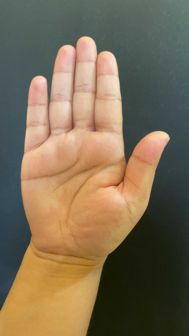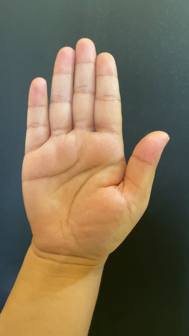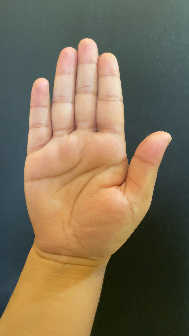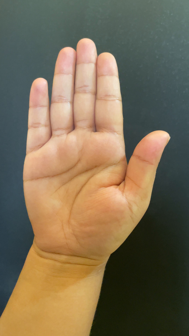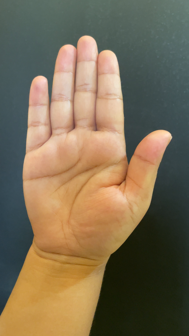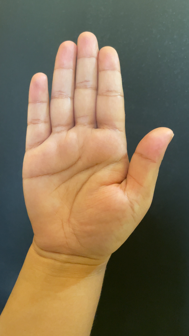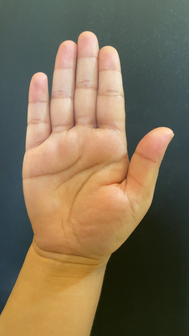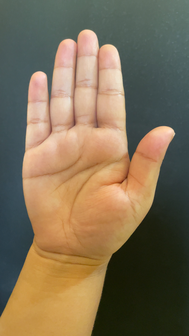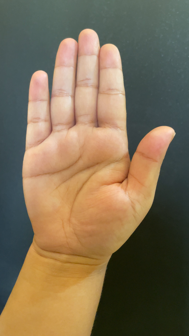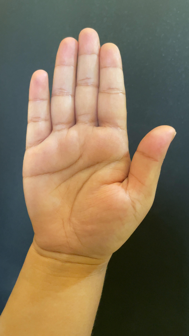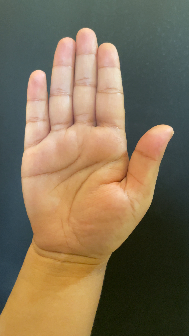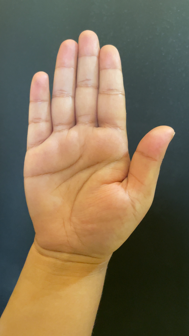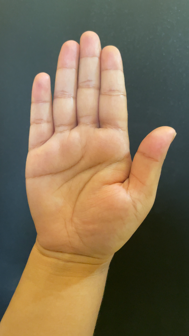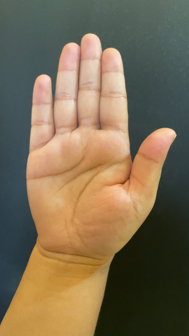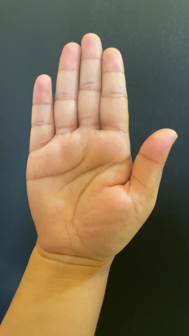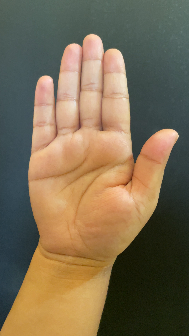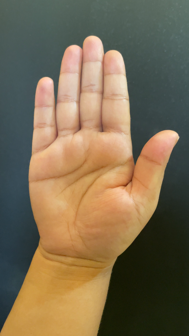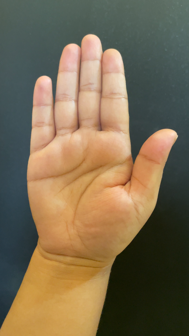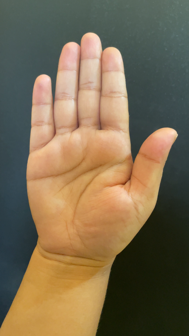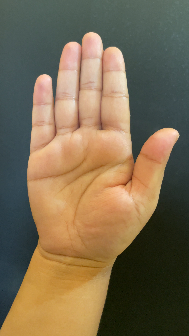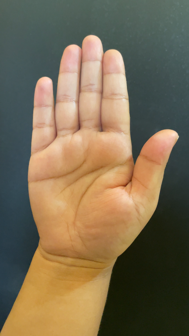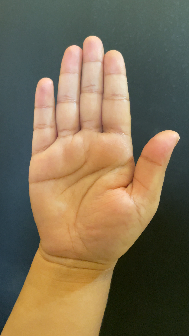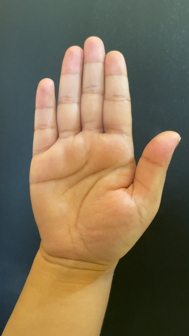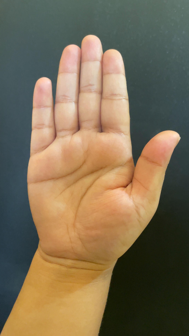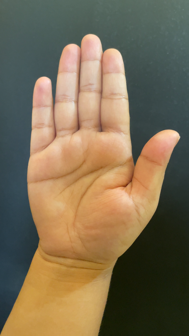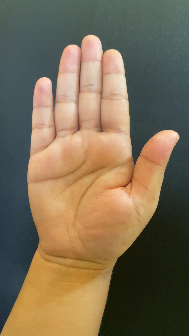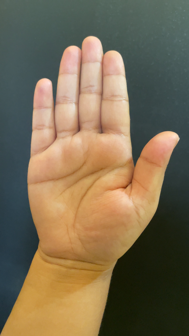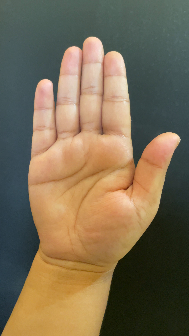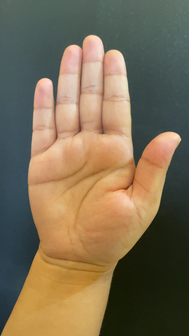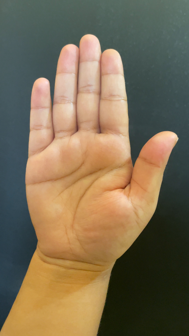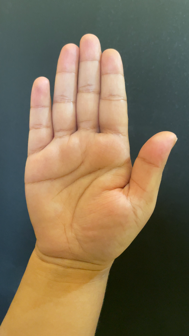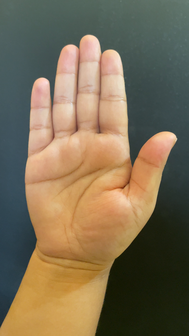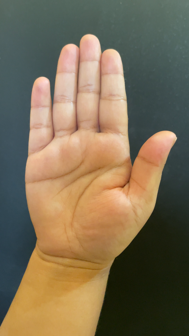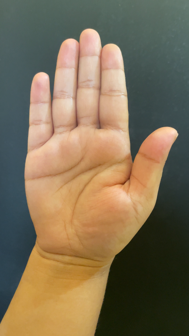छ